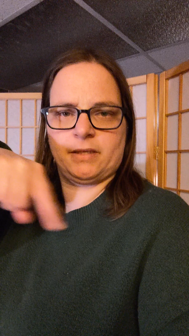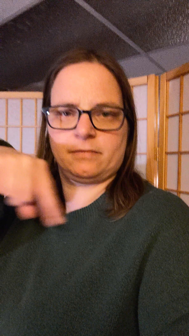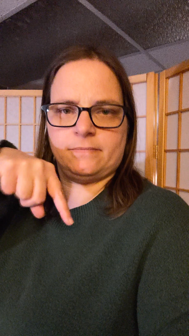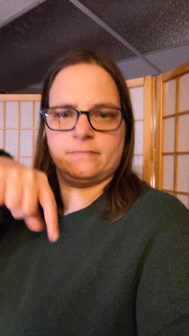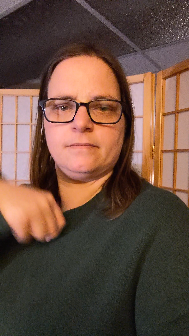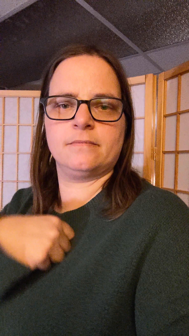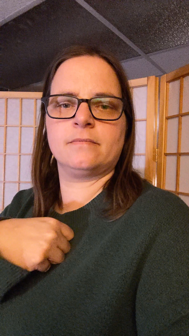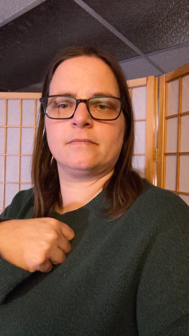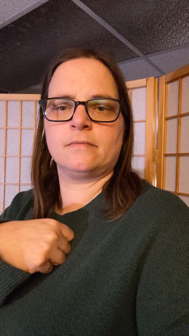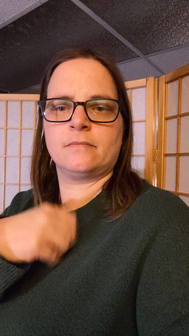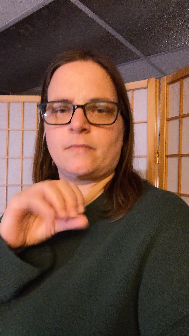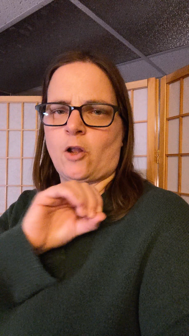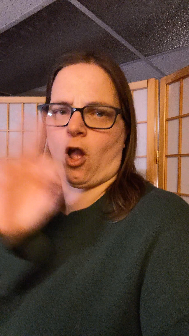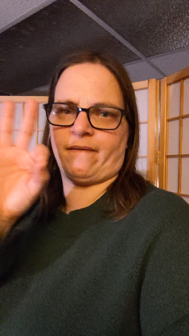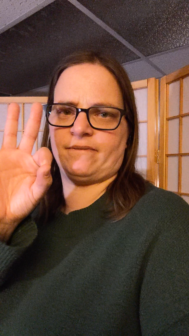off